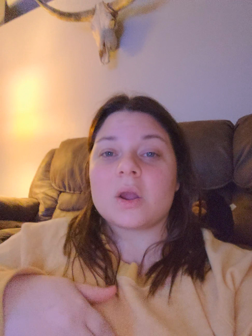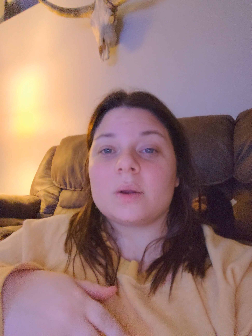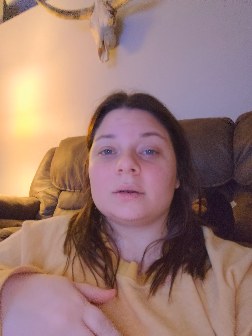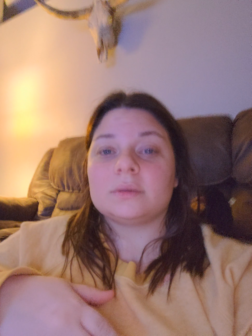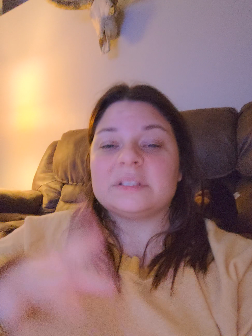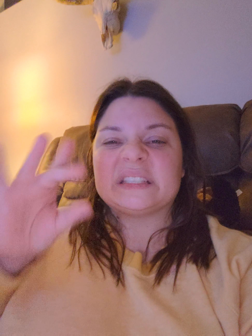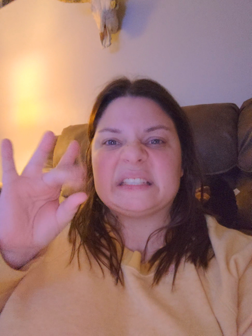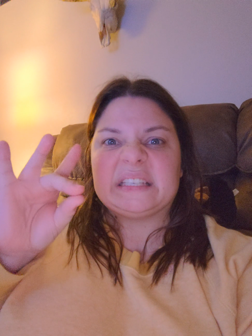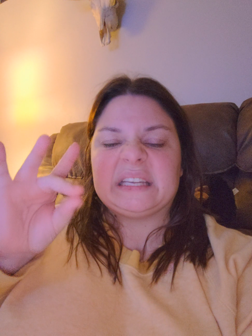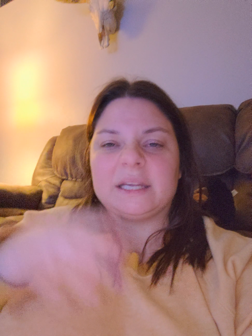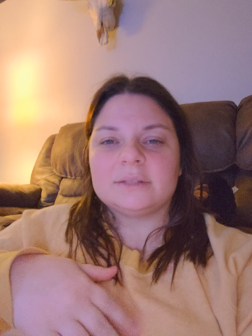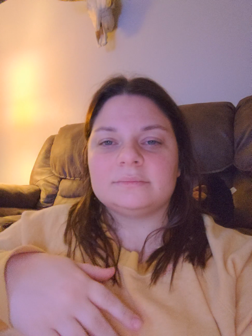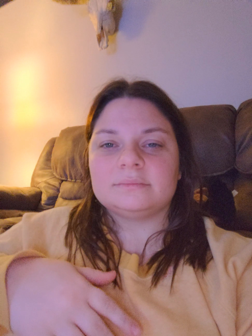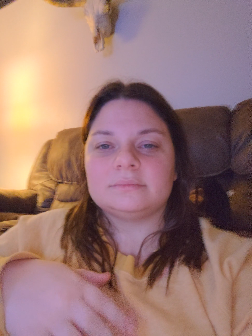sticky